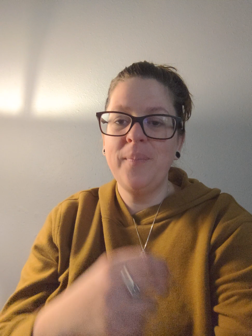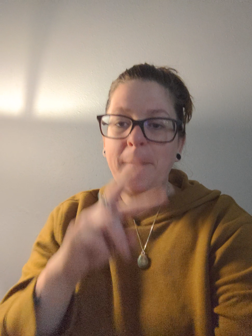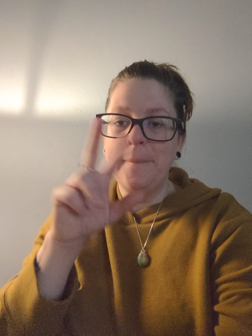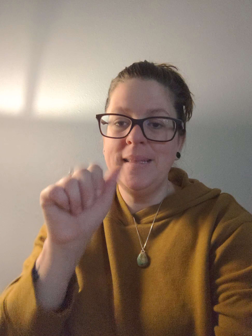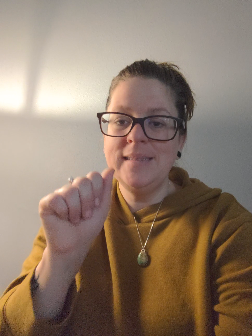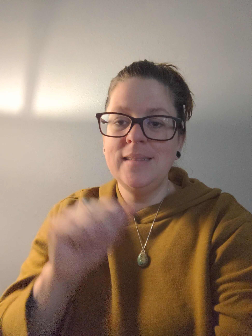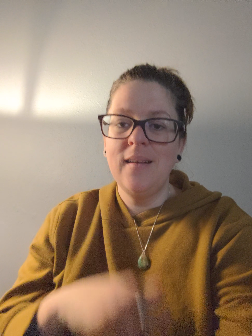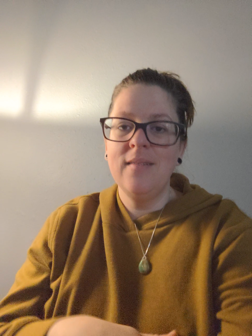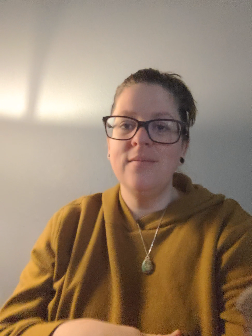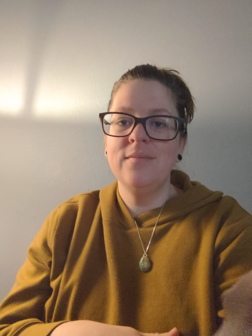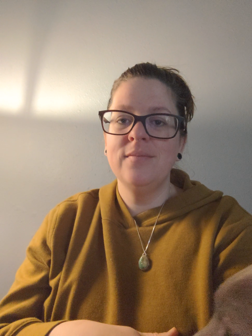pizza